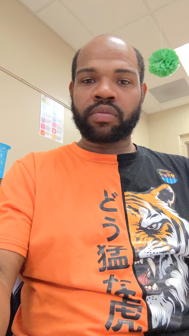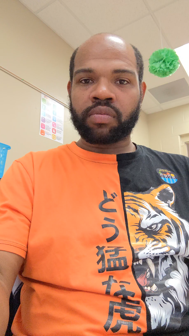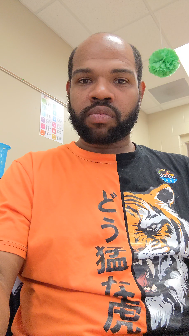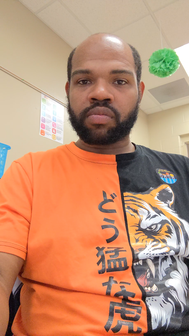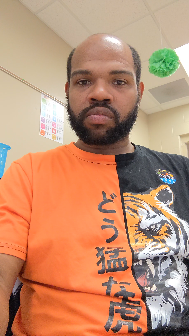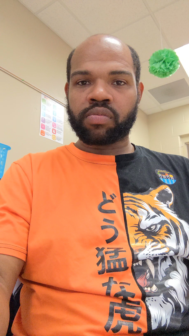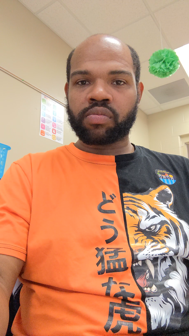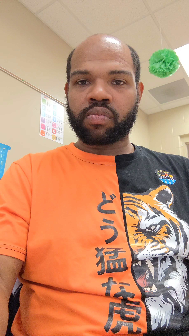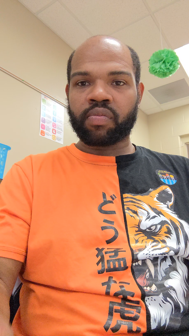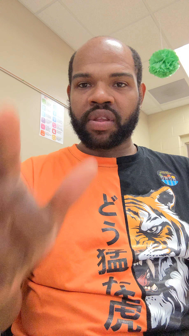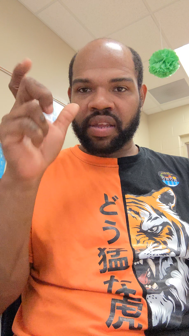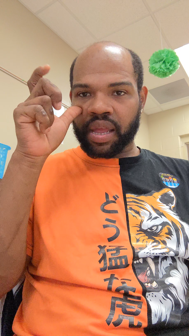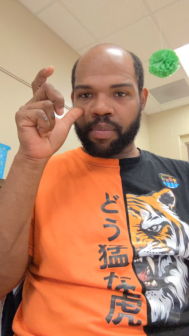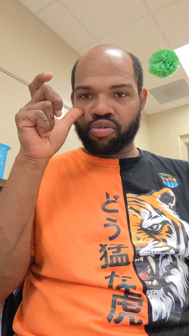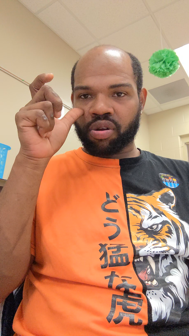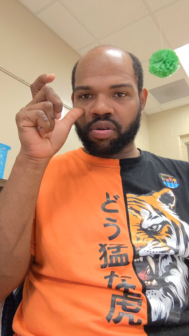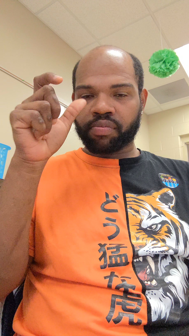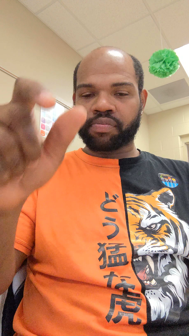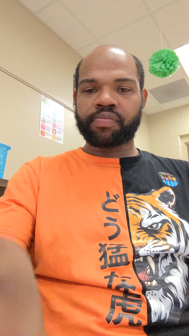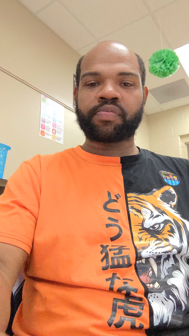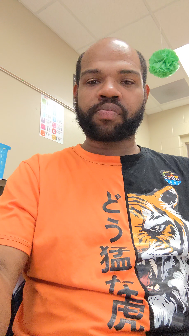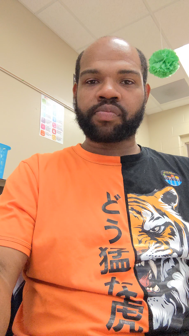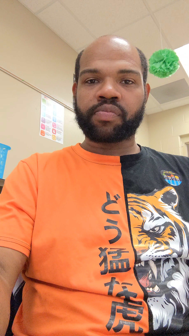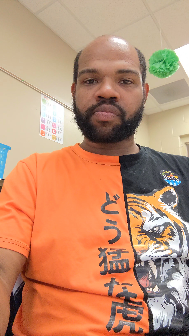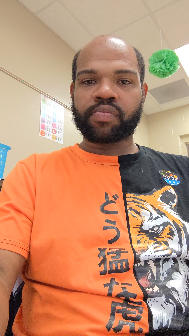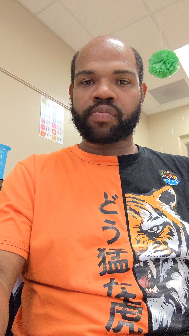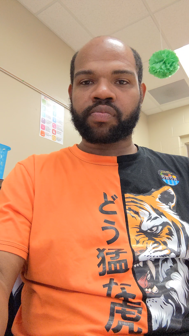camera